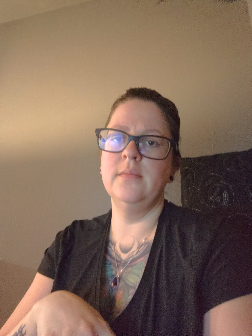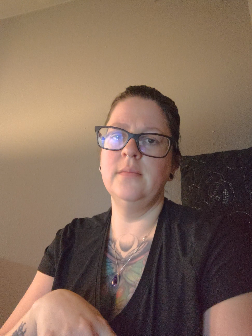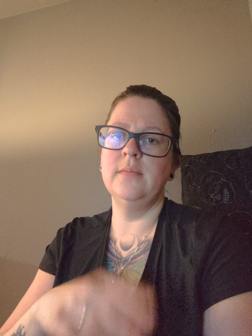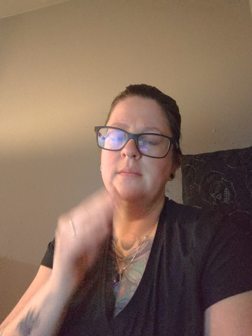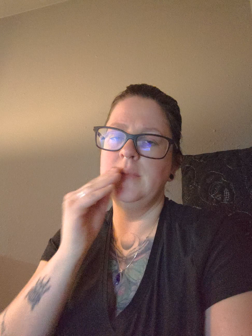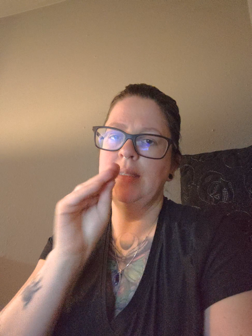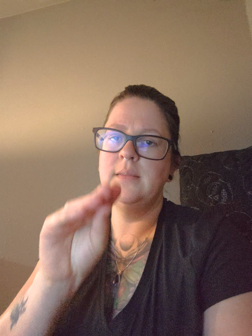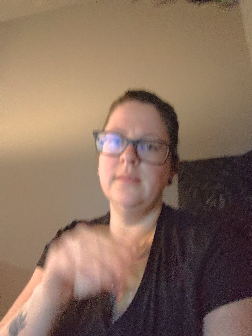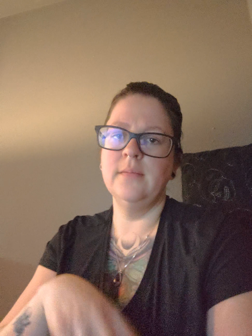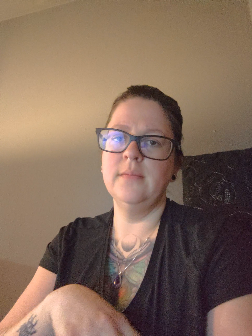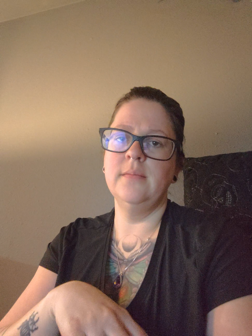kiss